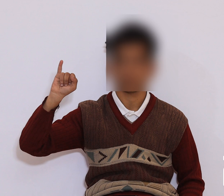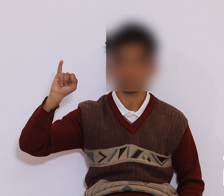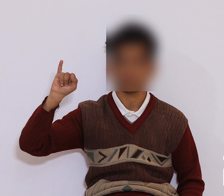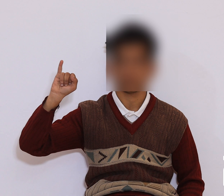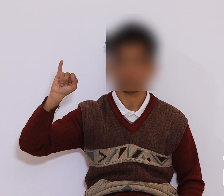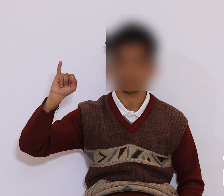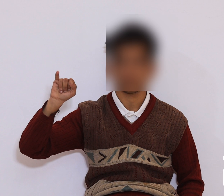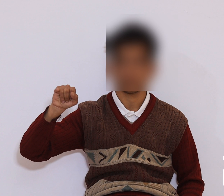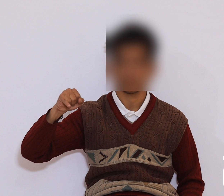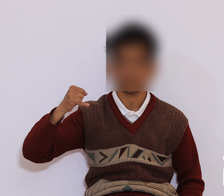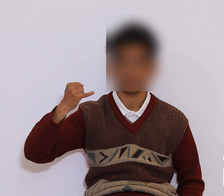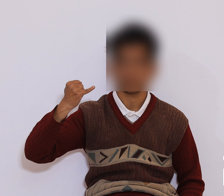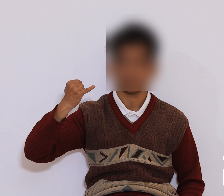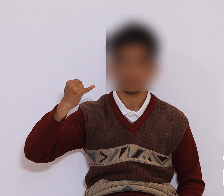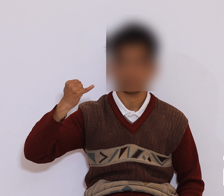ج